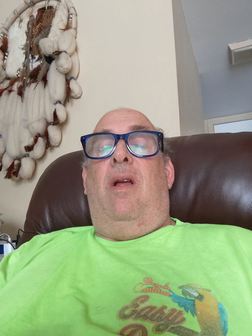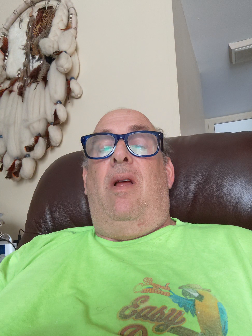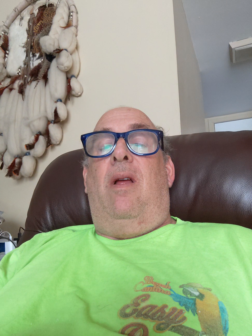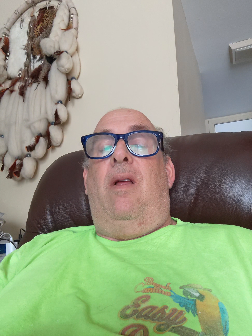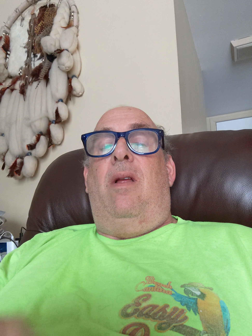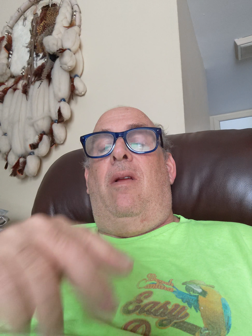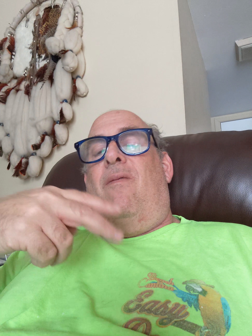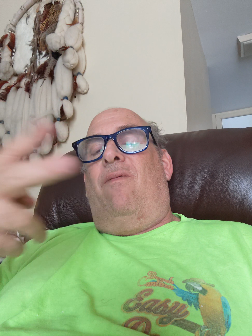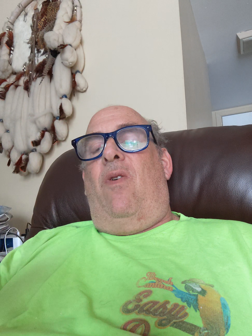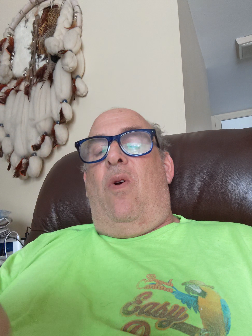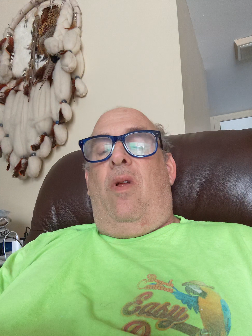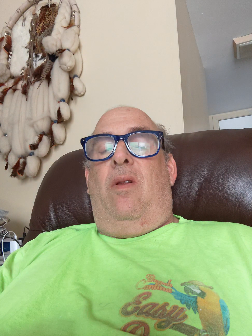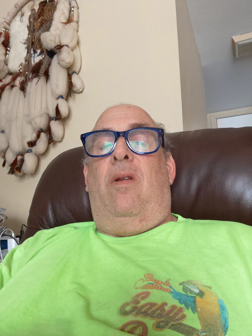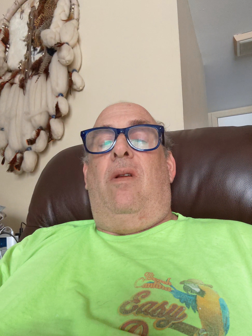fall